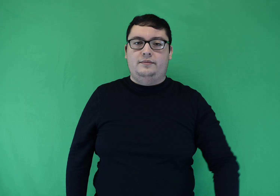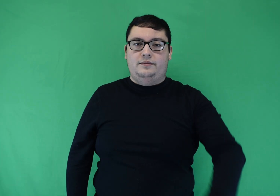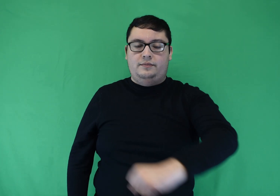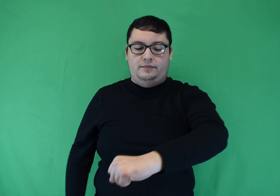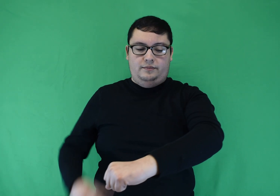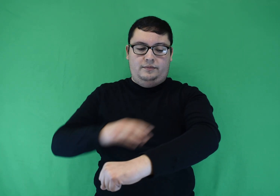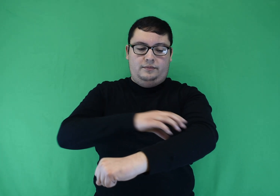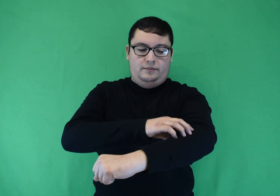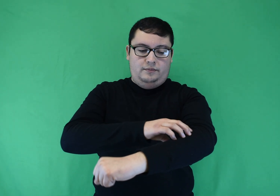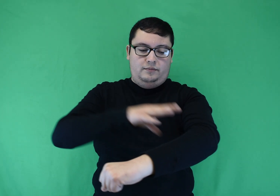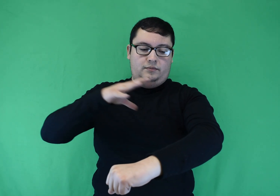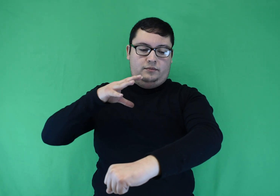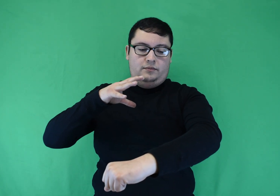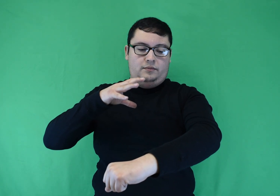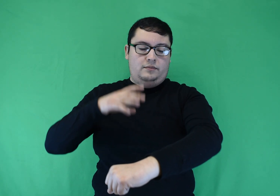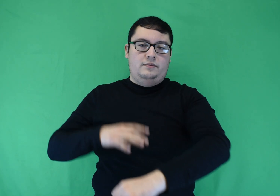brazo hinchado